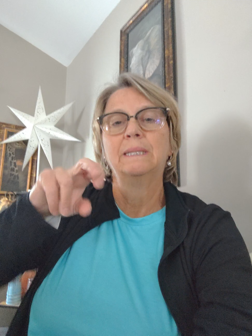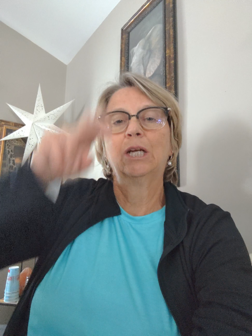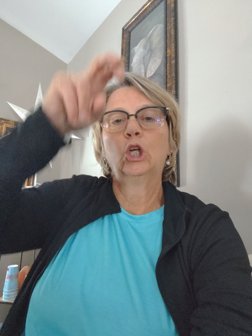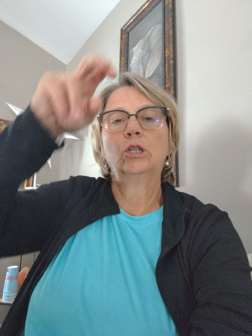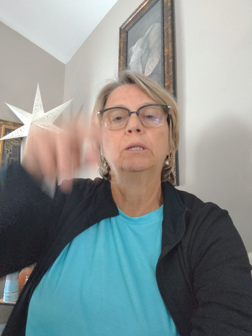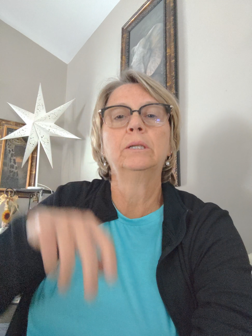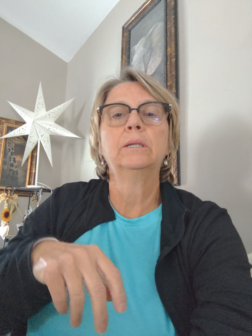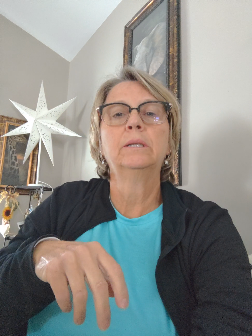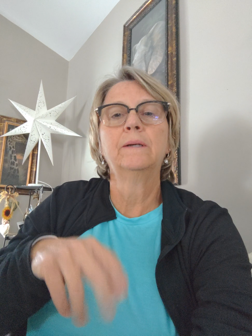stairs